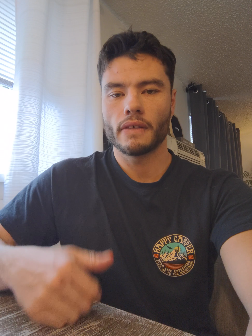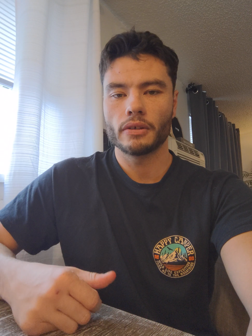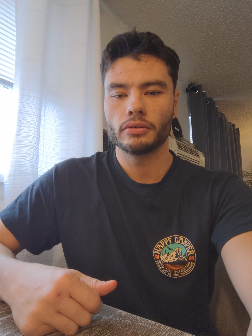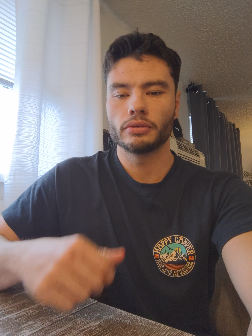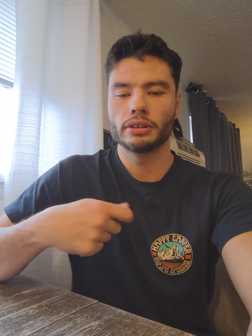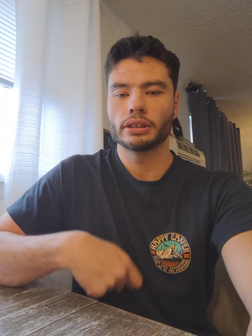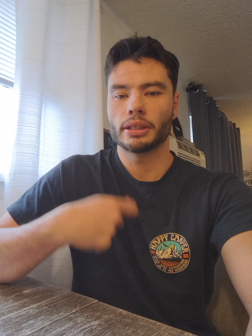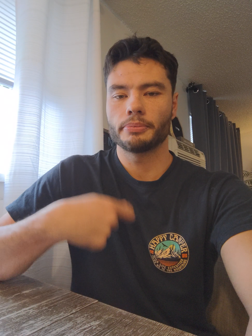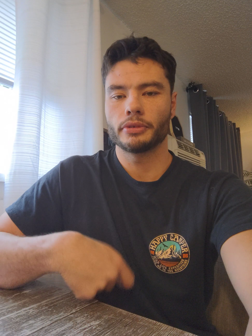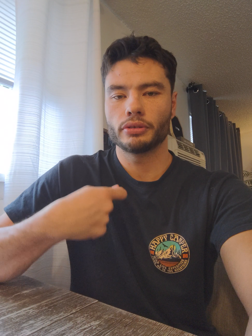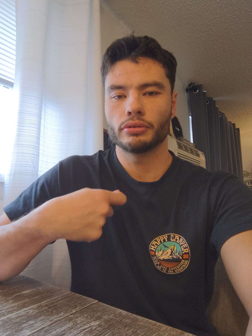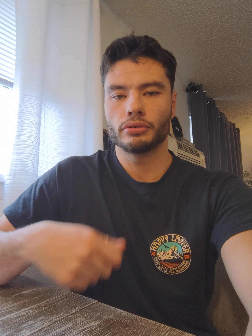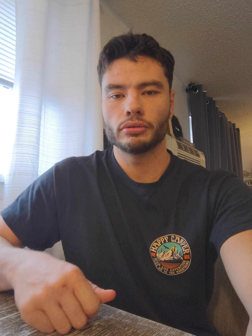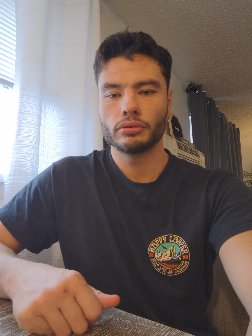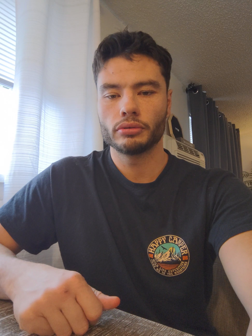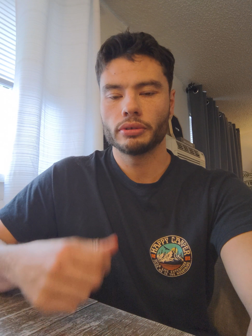zipper